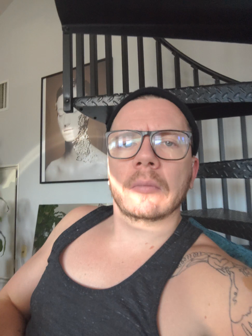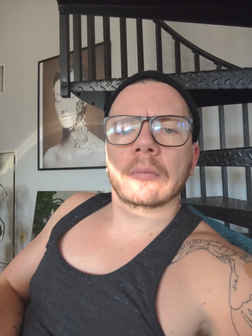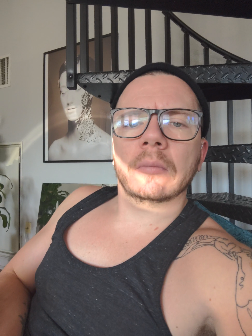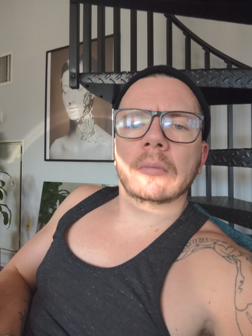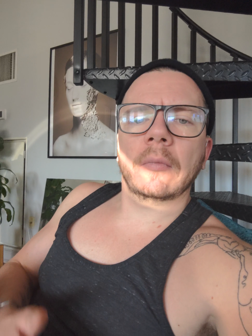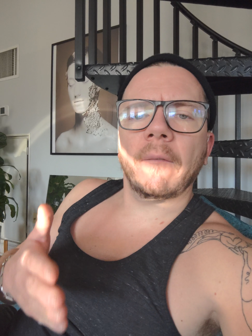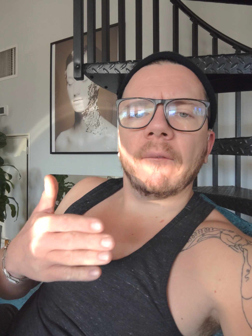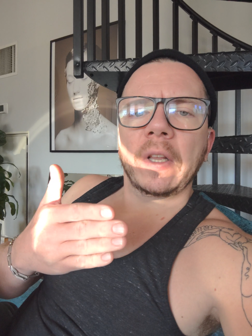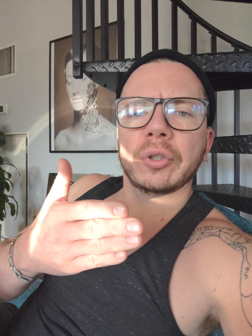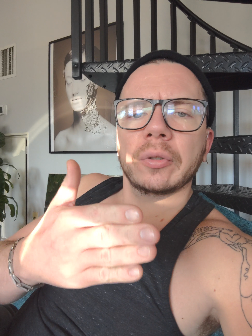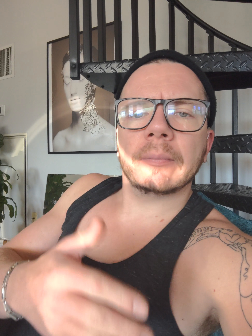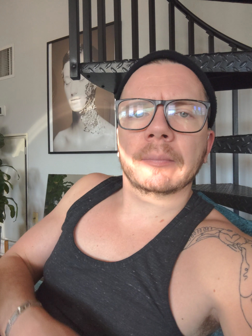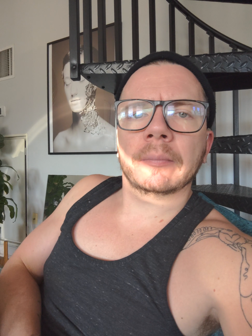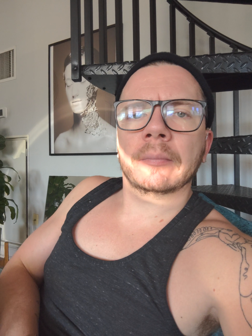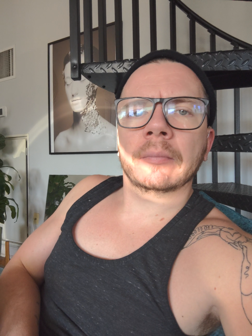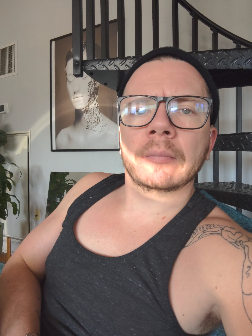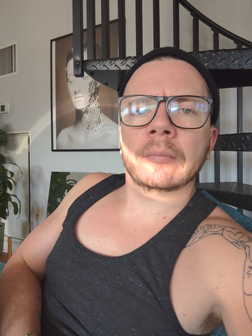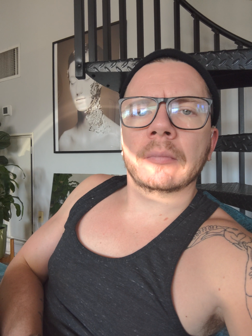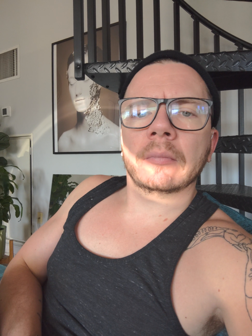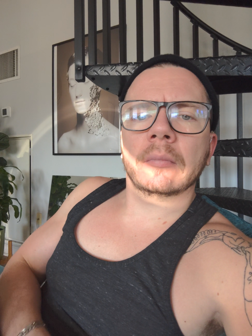fish